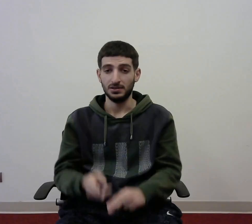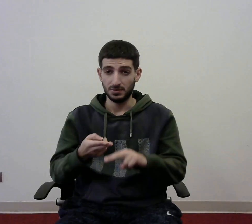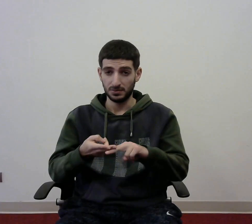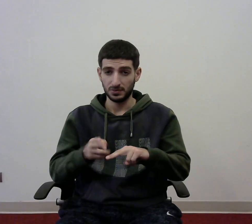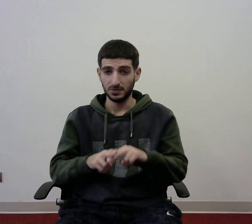bu